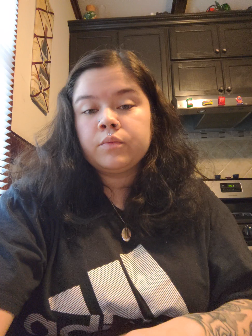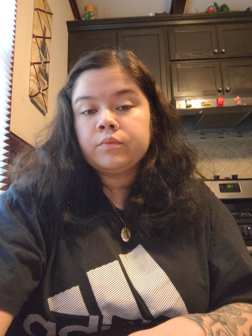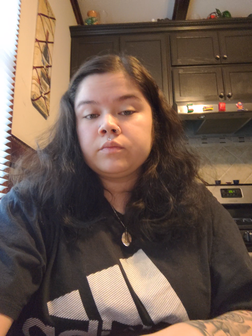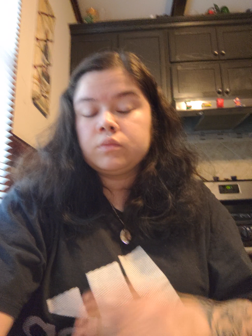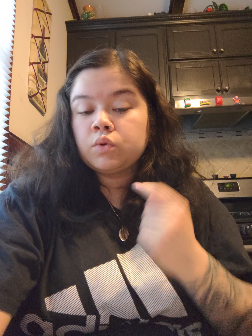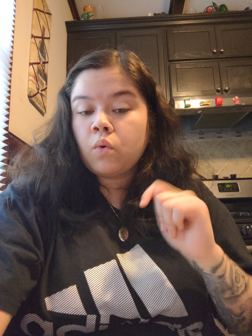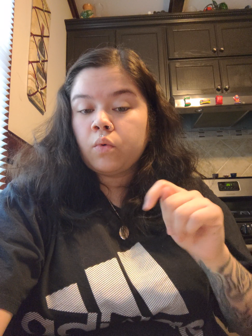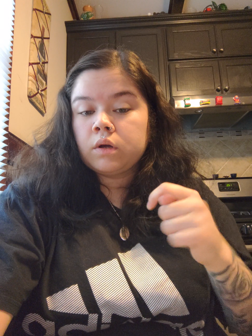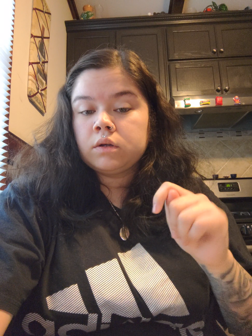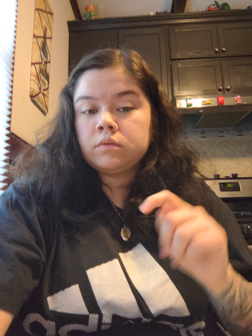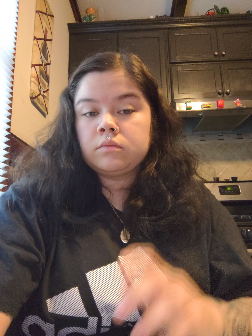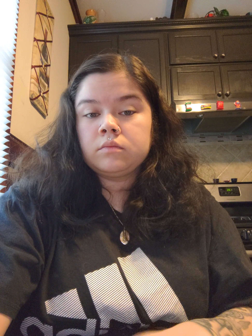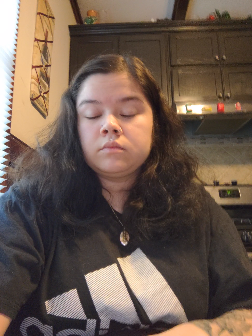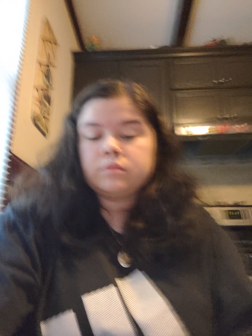toy